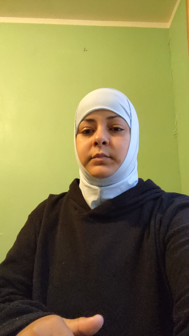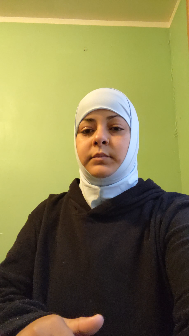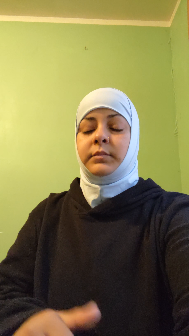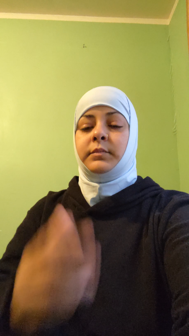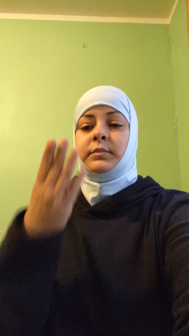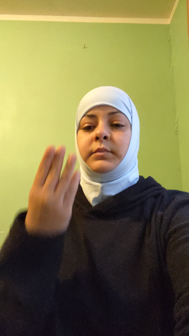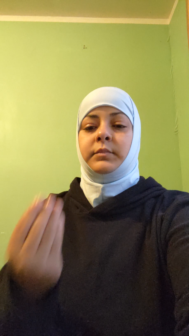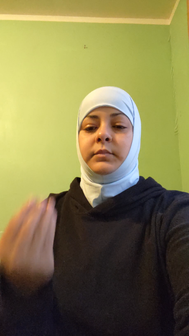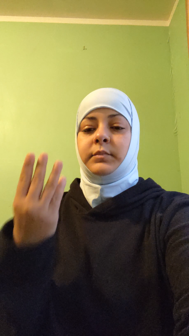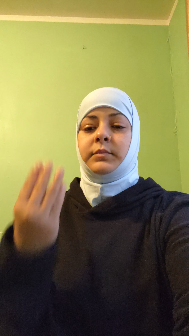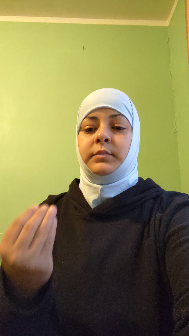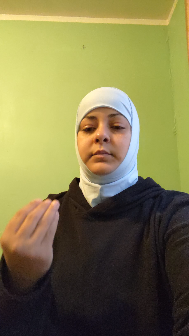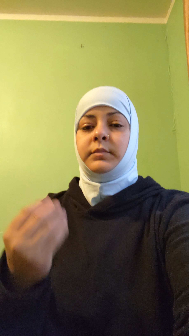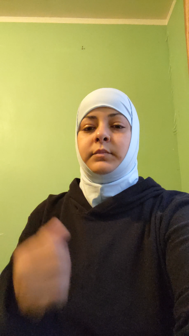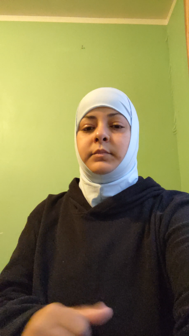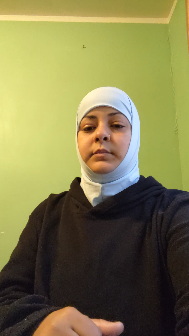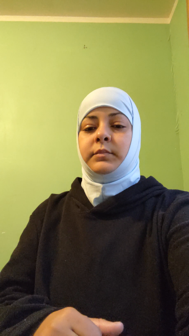gentle